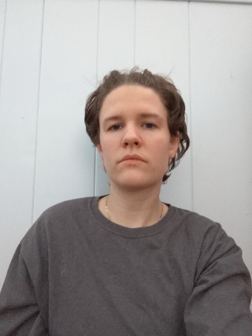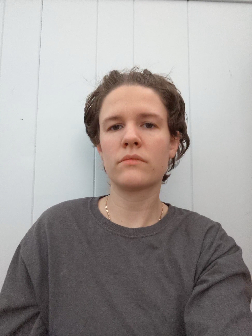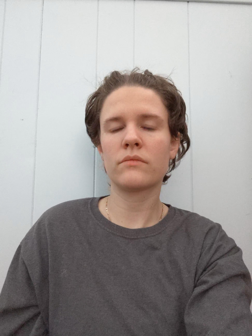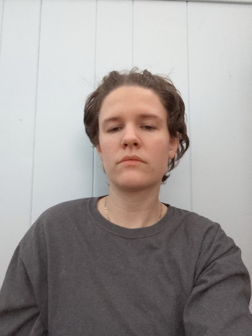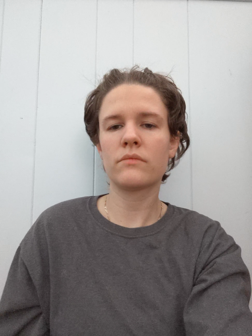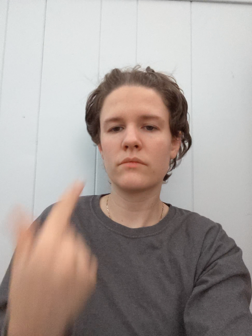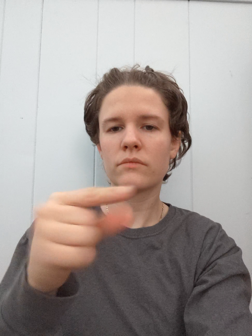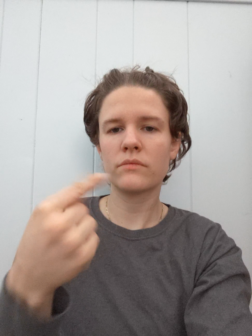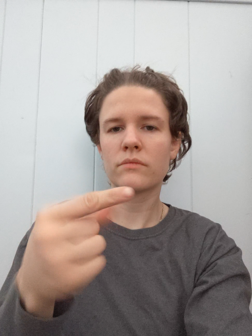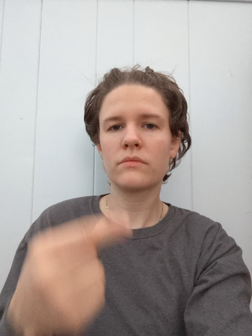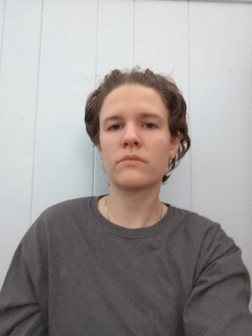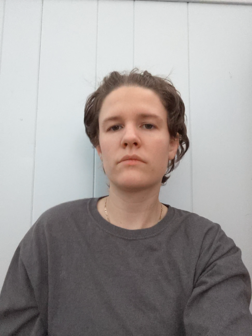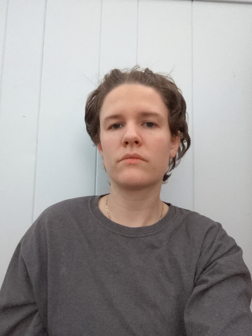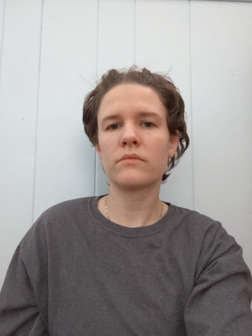green